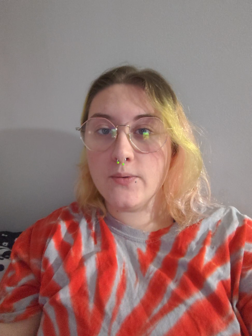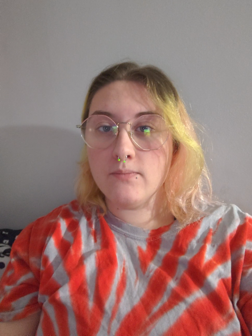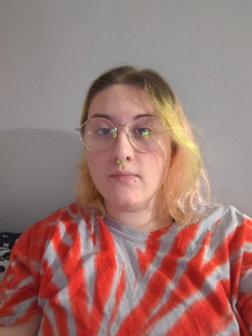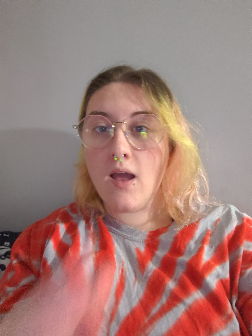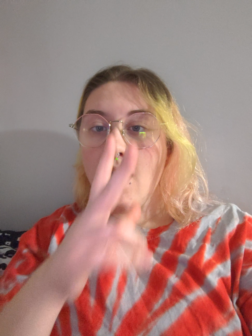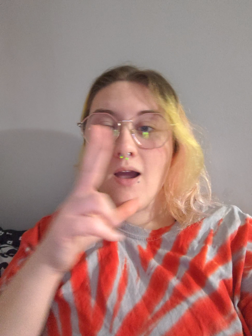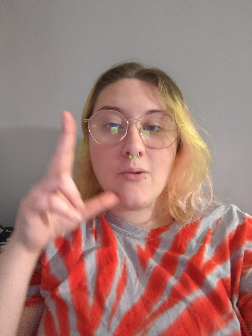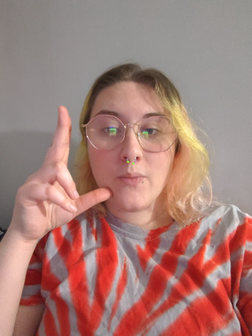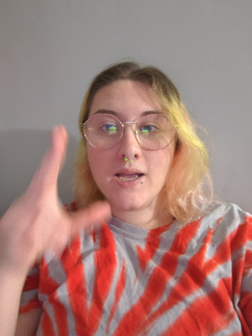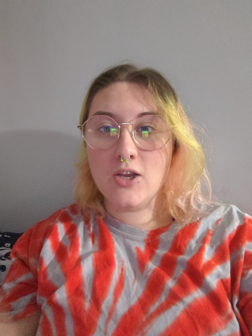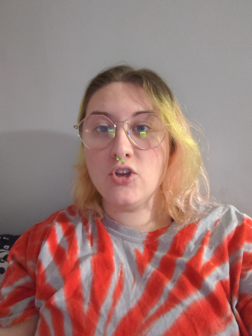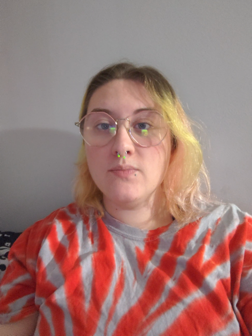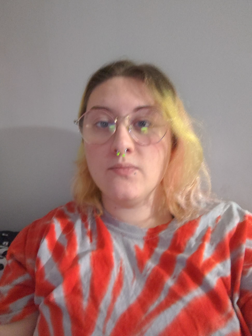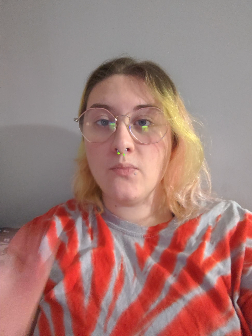underwear